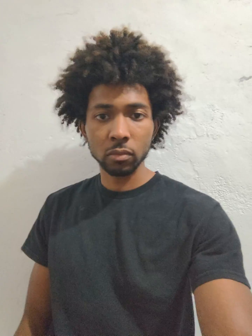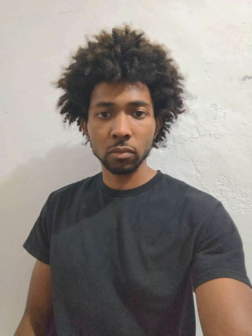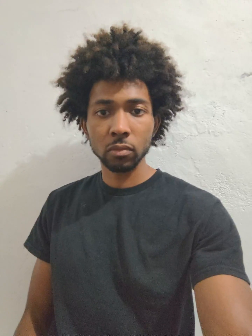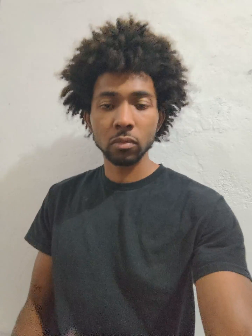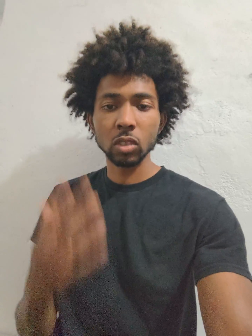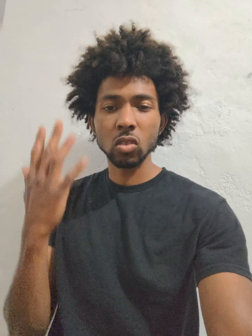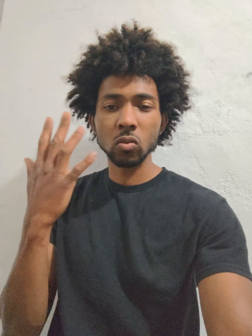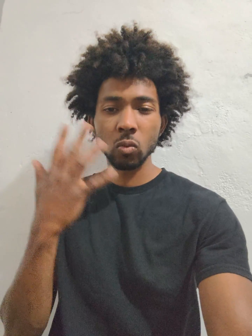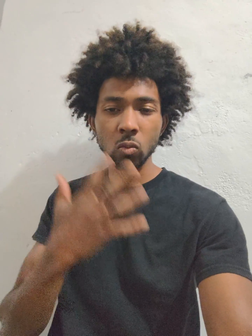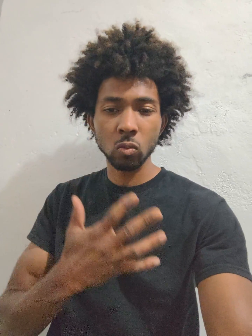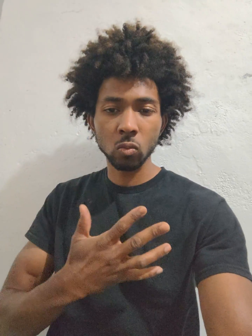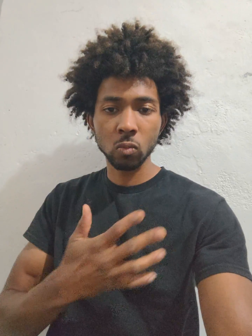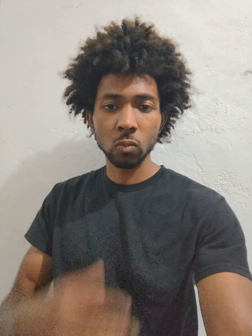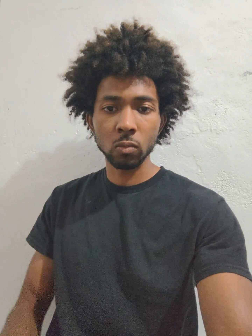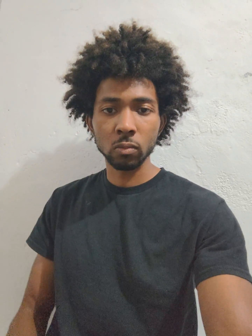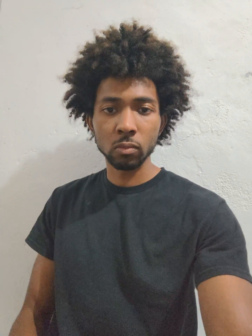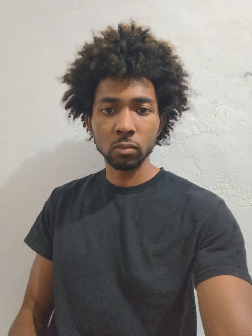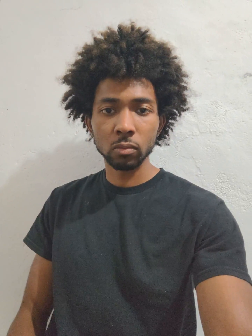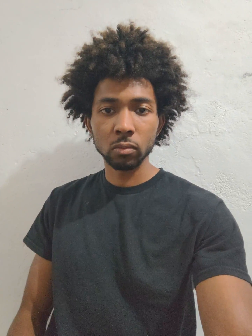dark